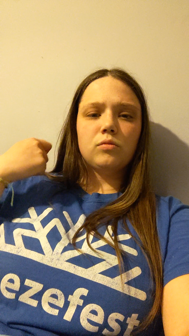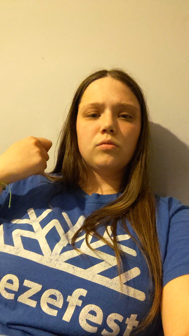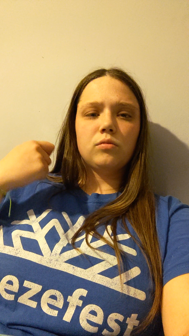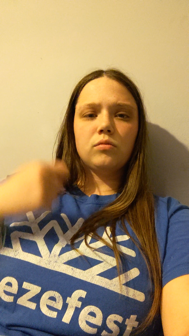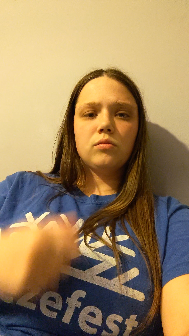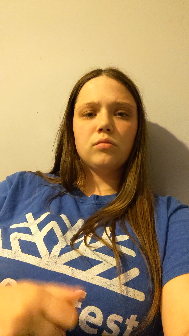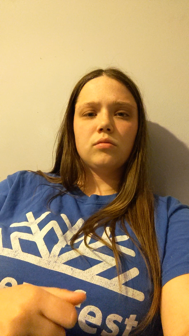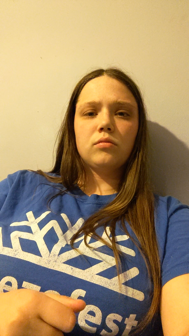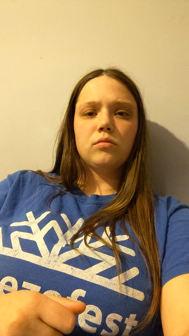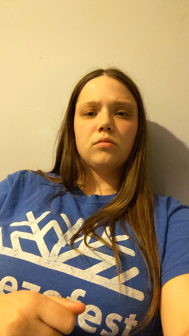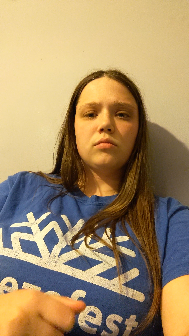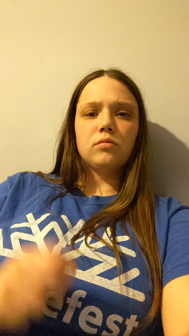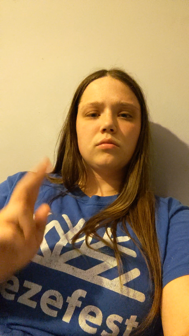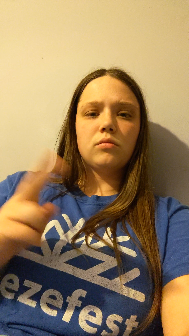belt